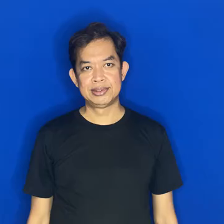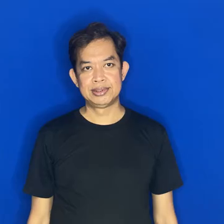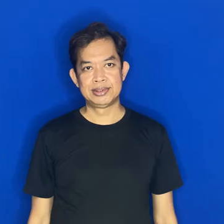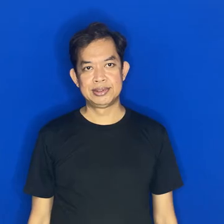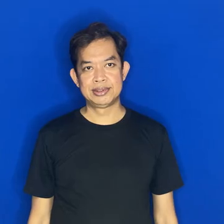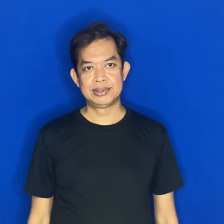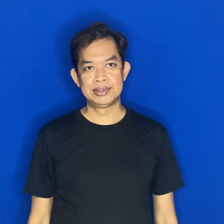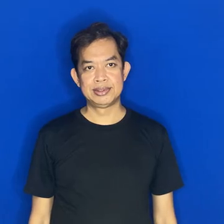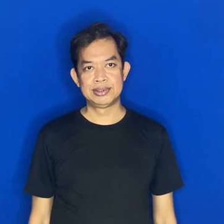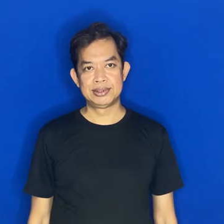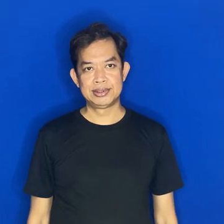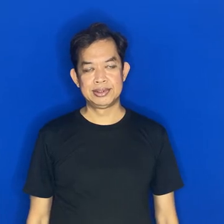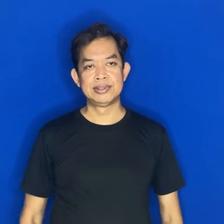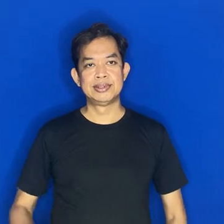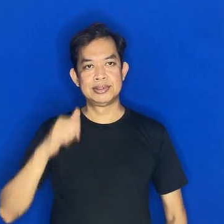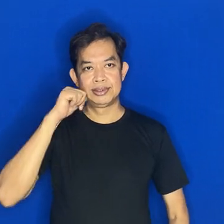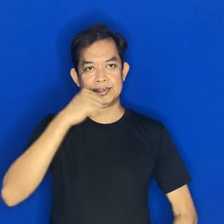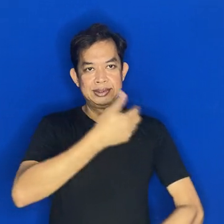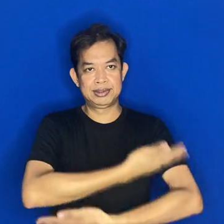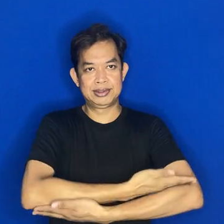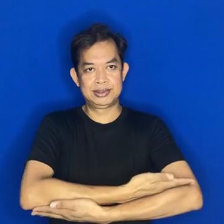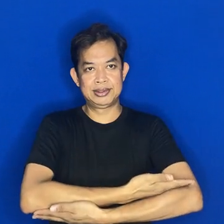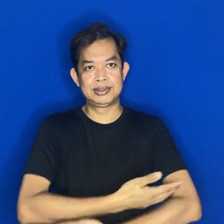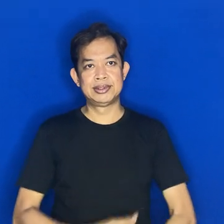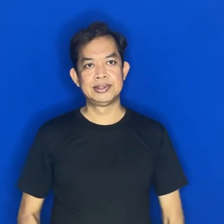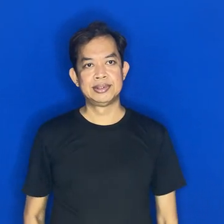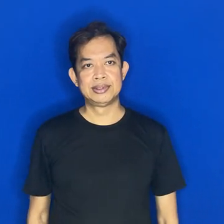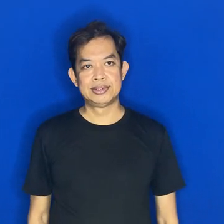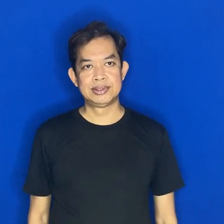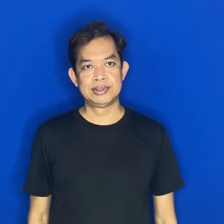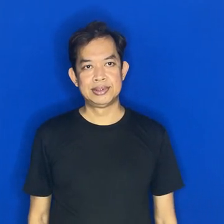daughter